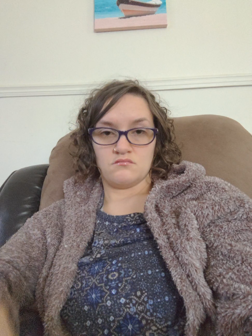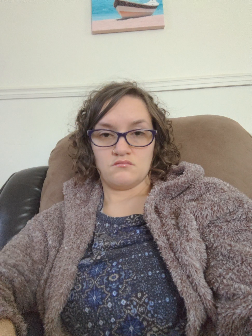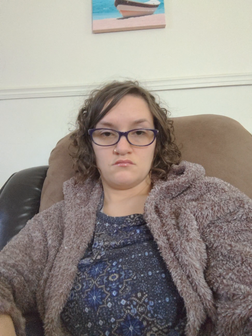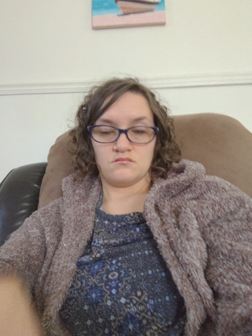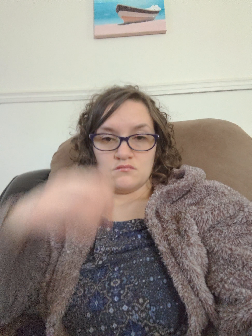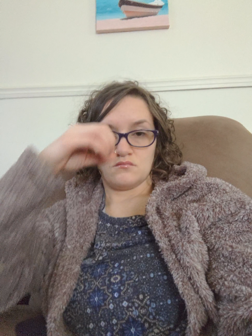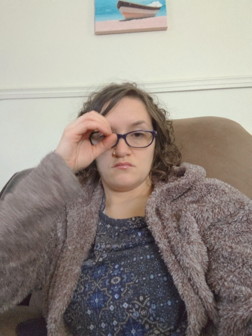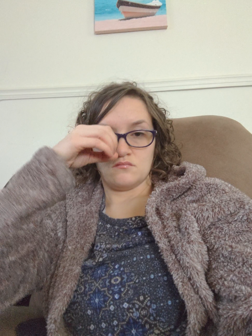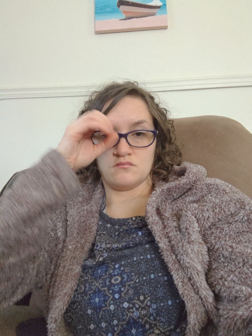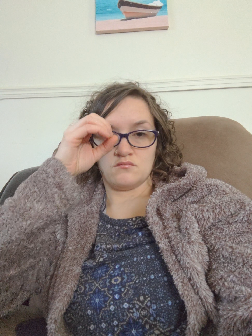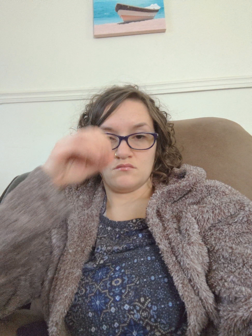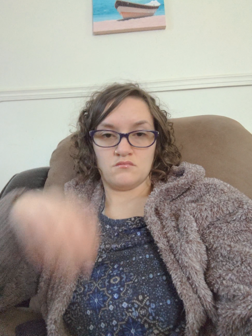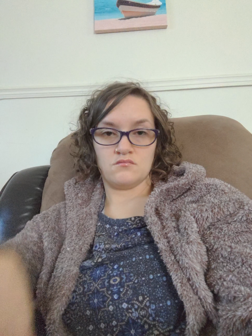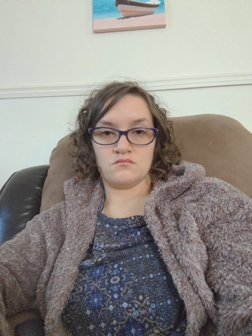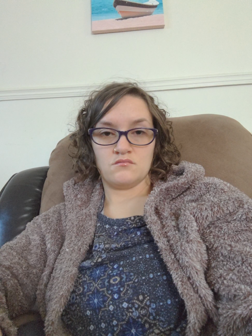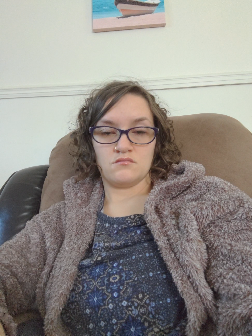owl